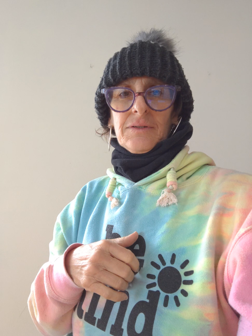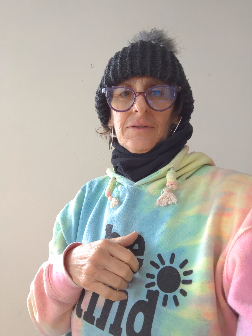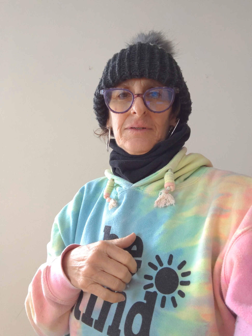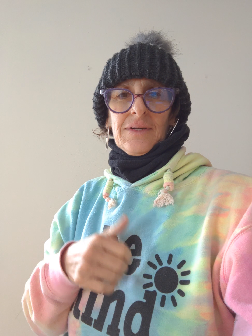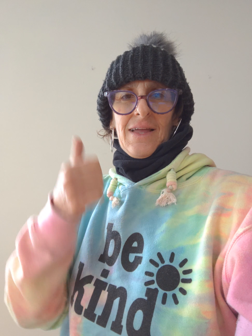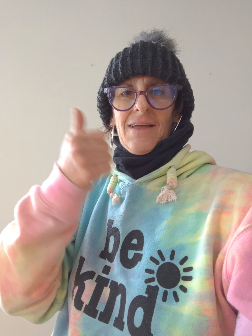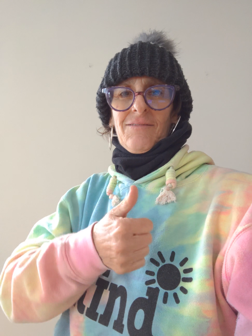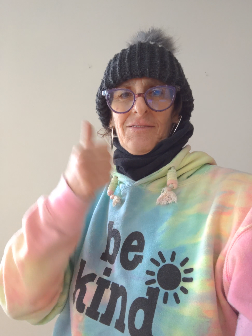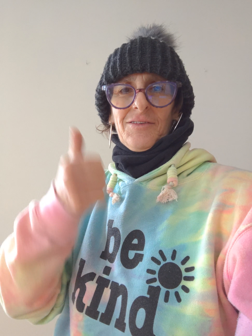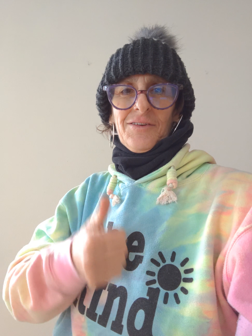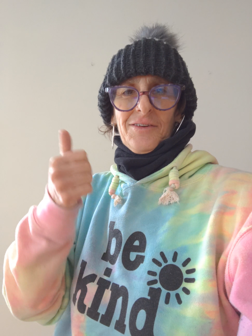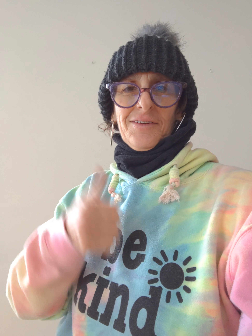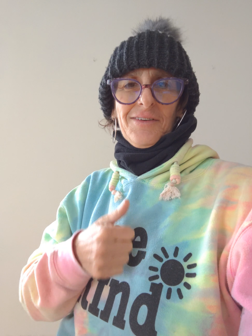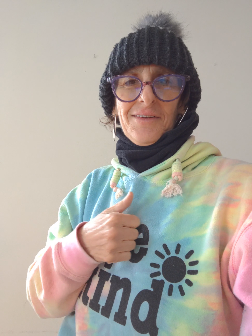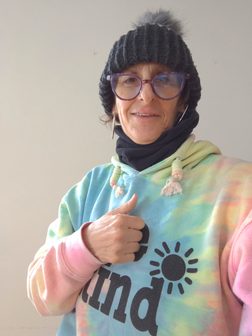every